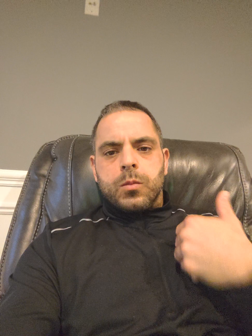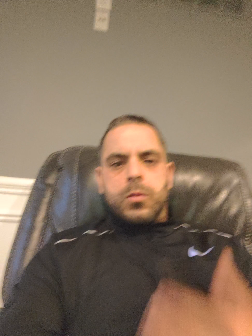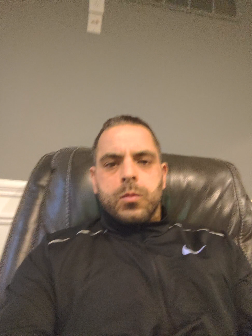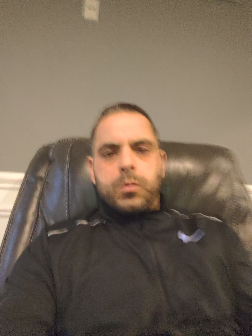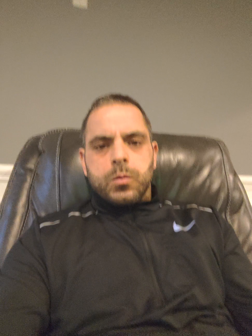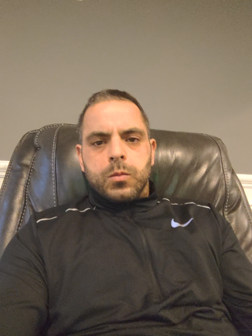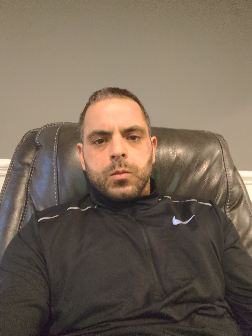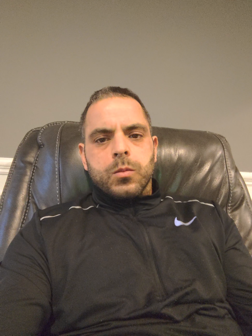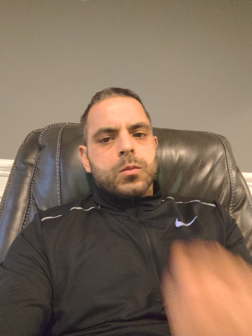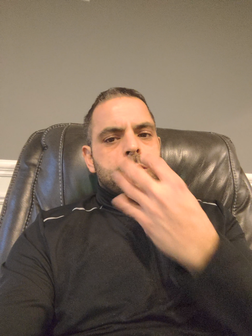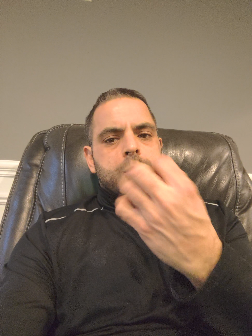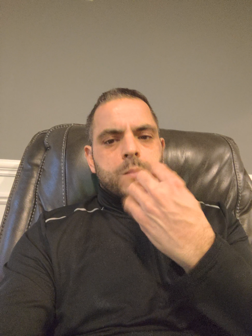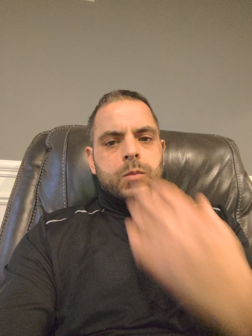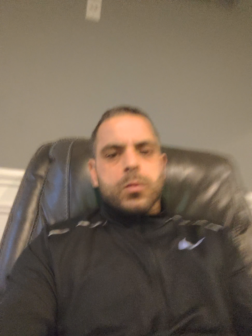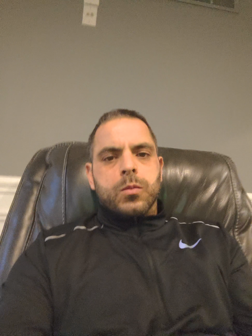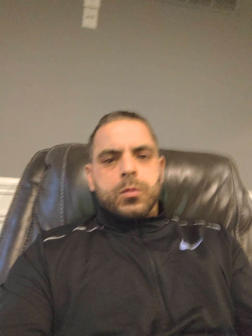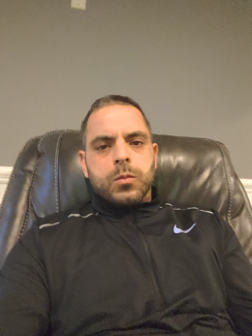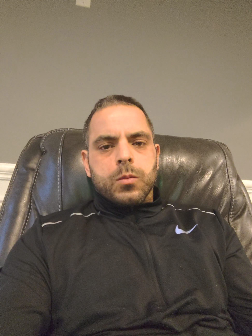snack